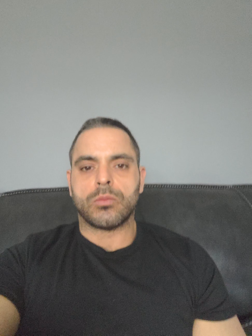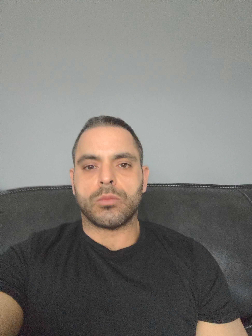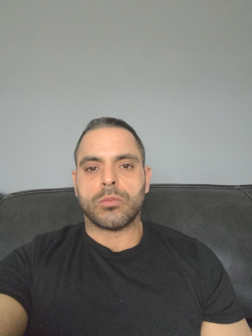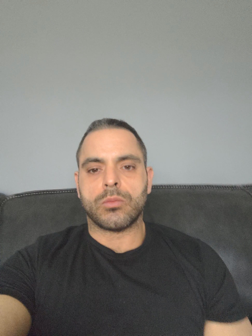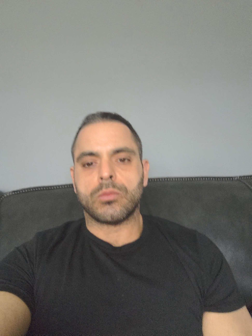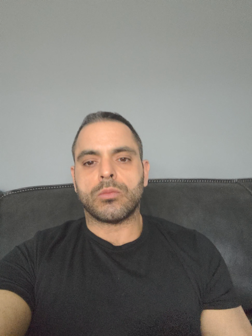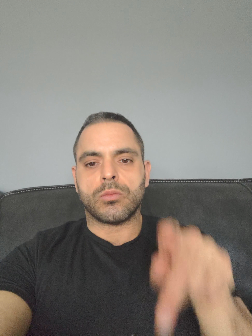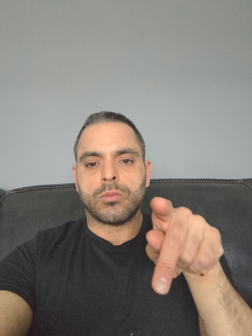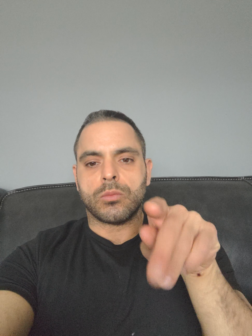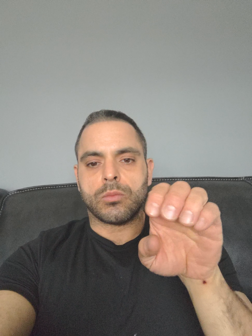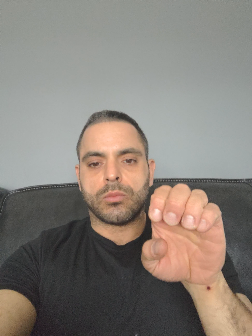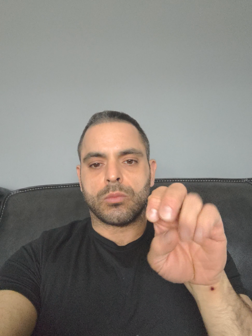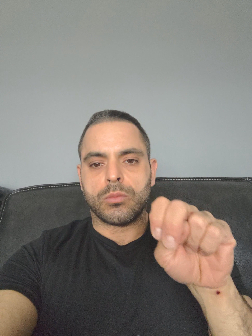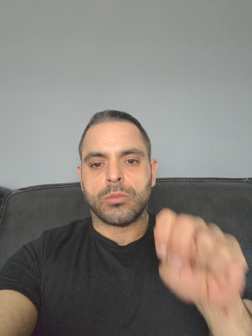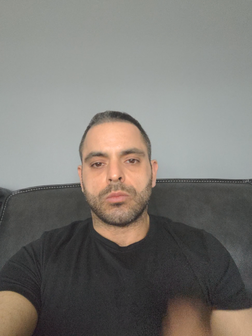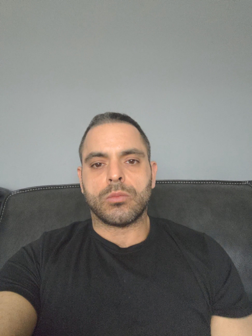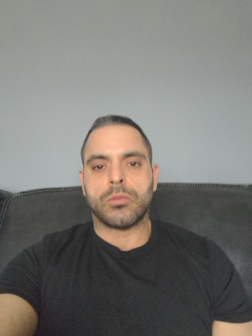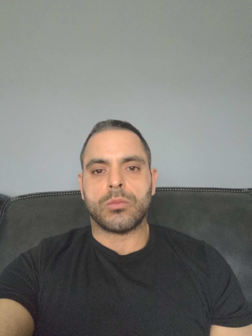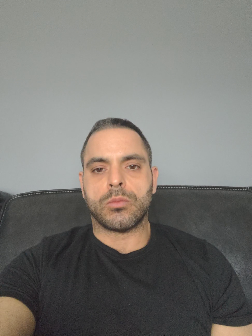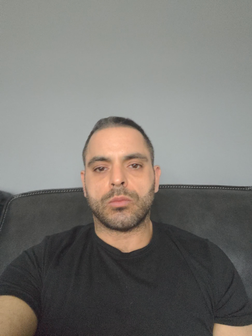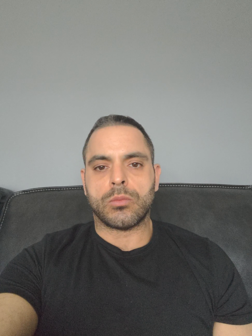pen